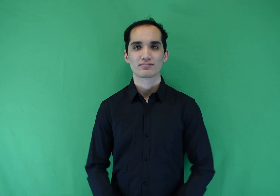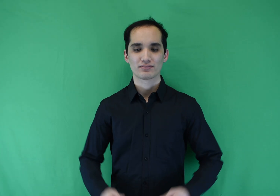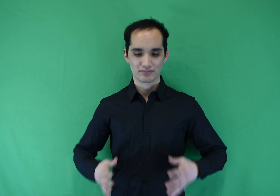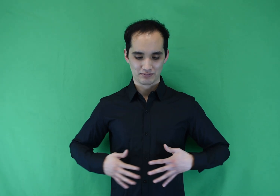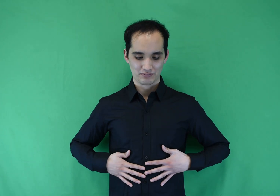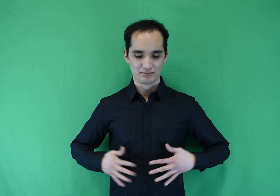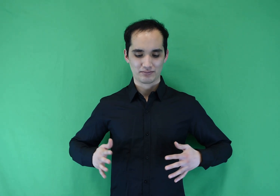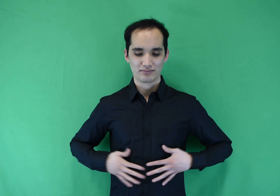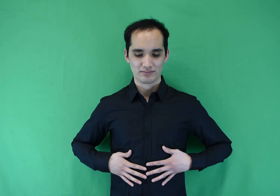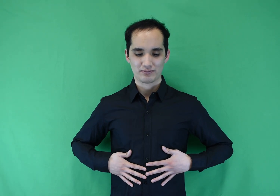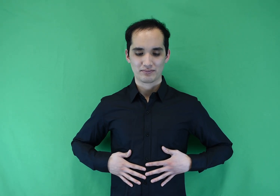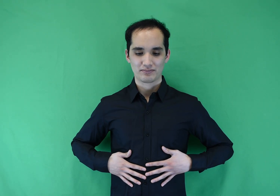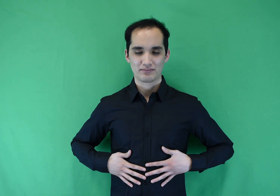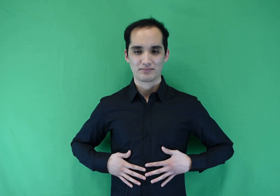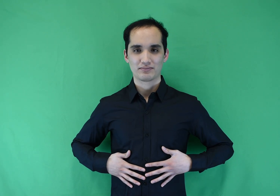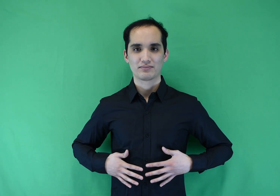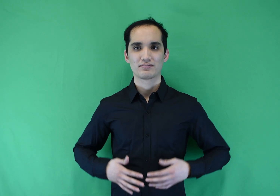estómago